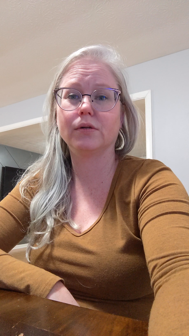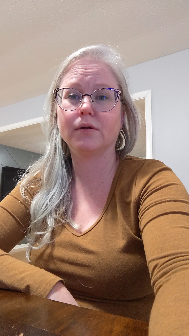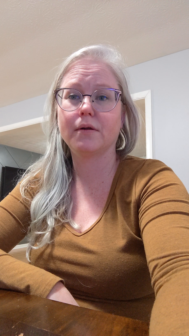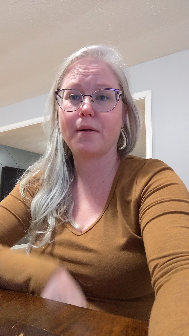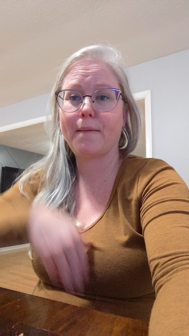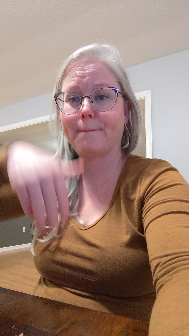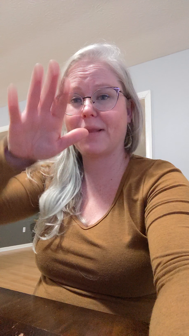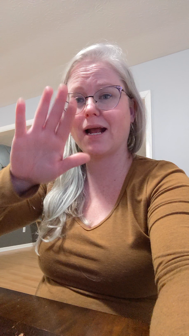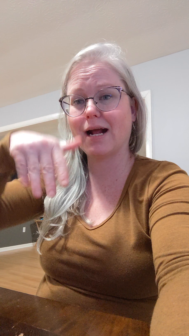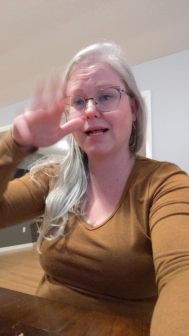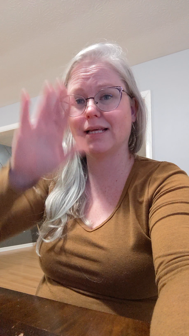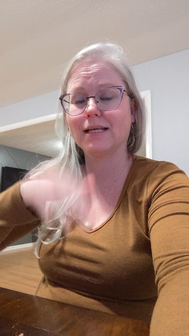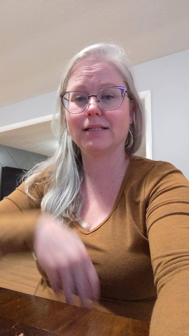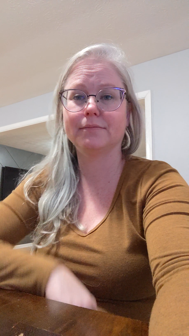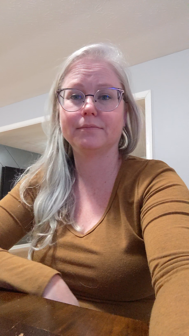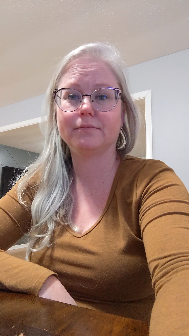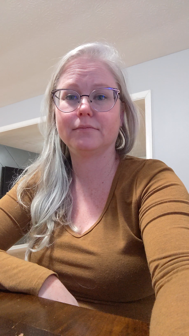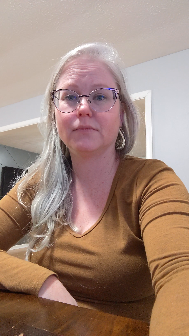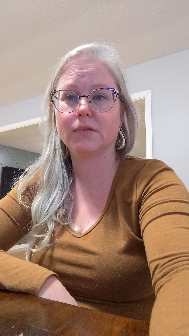paint